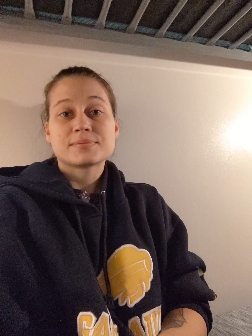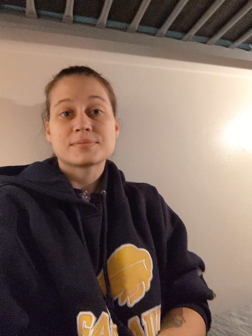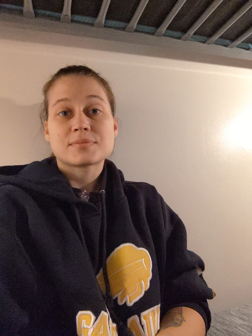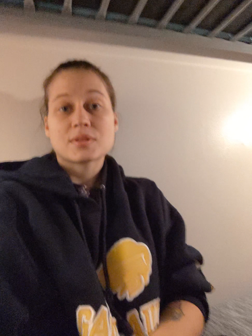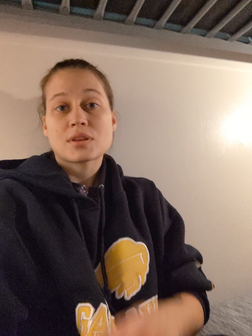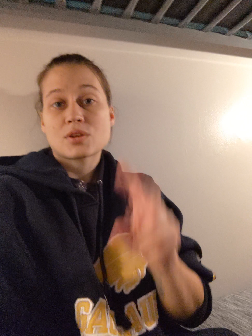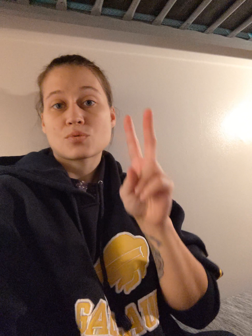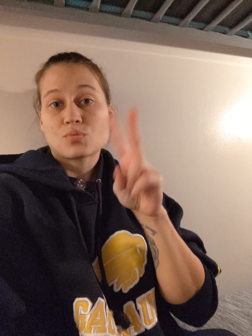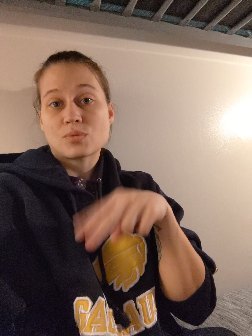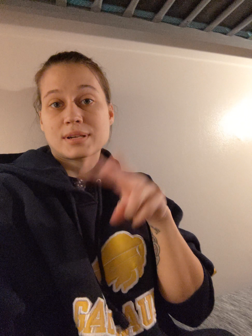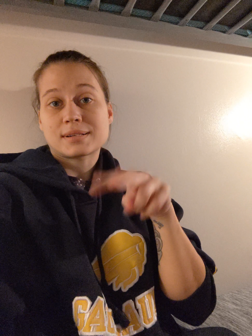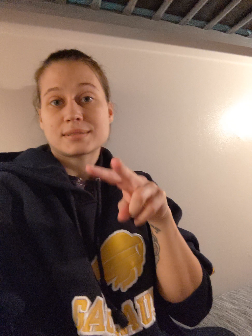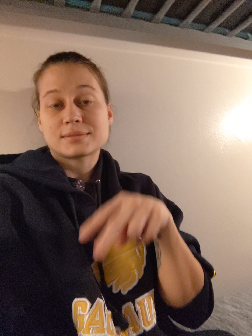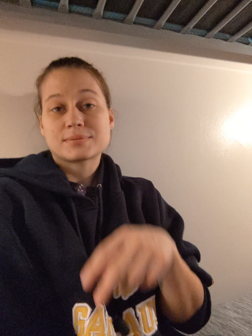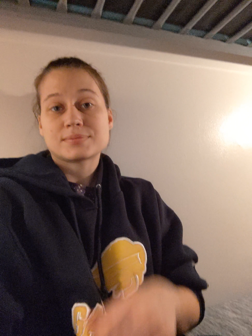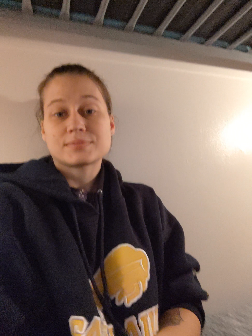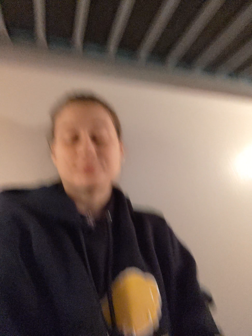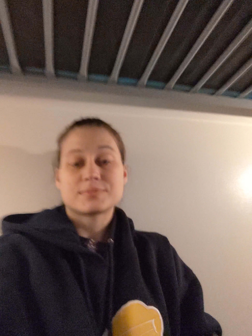read